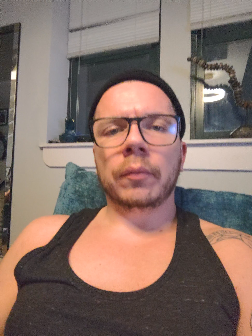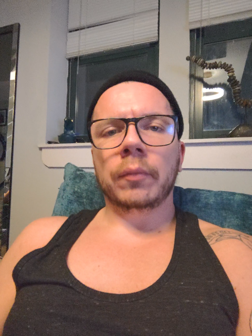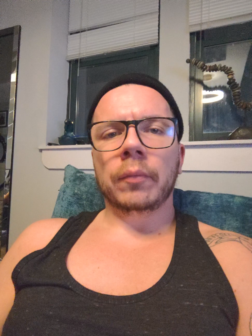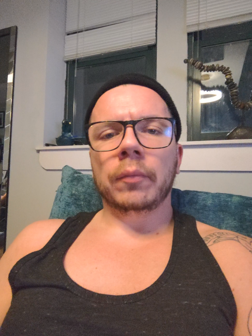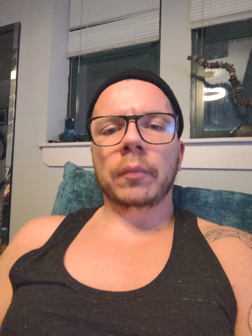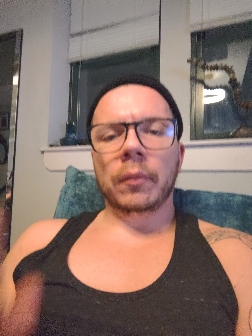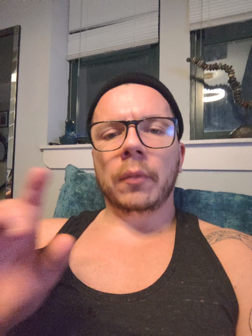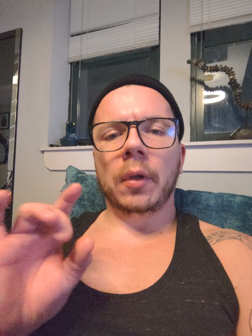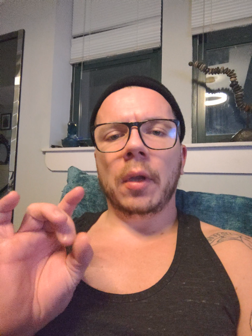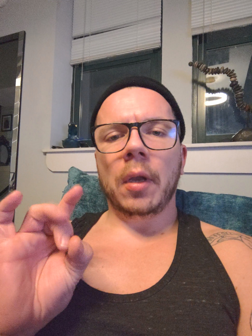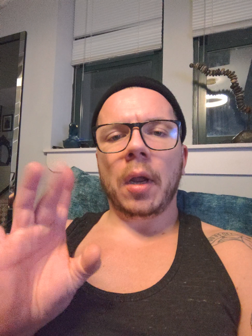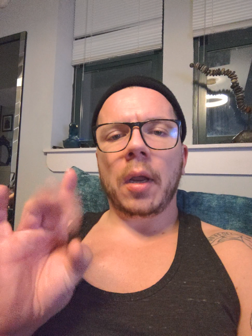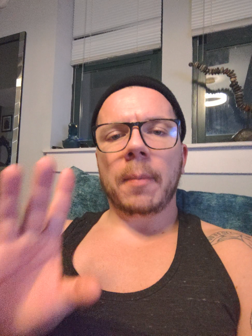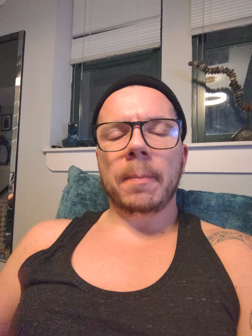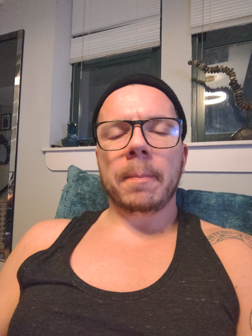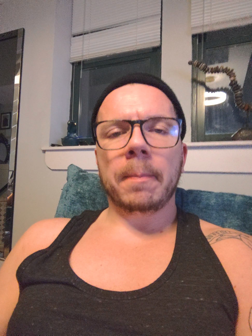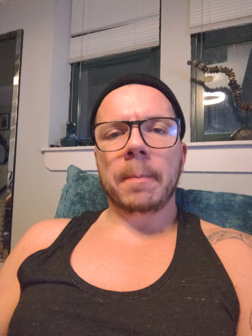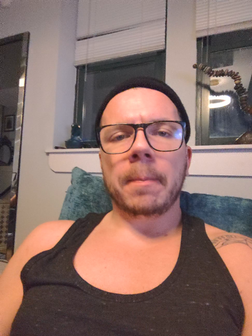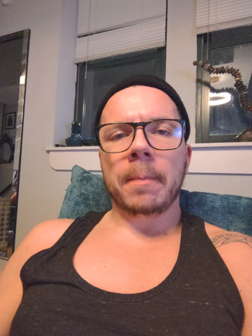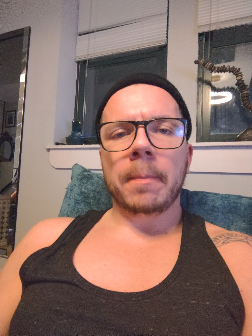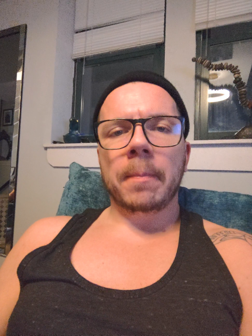yucky